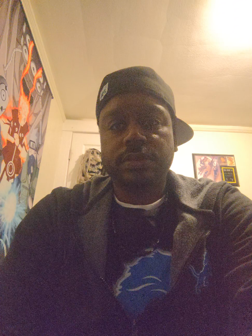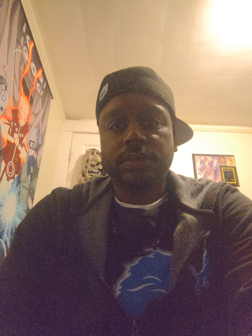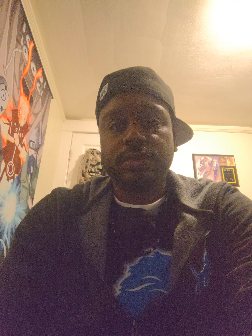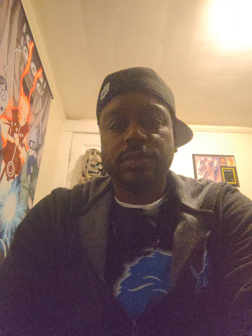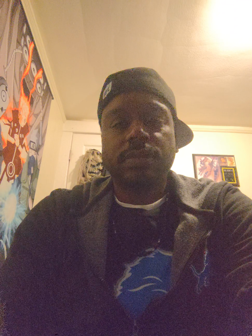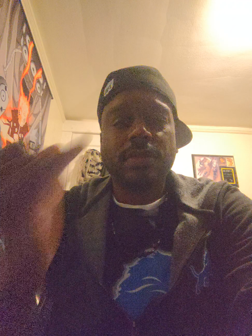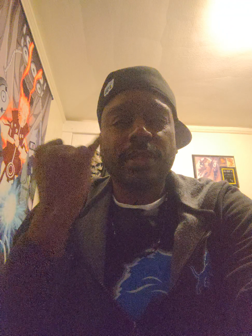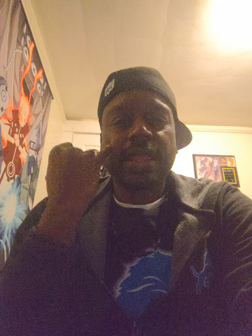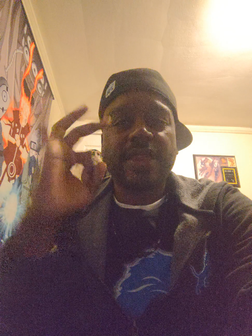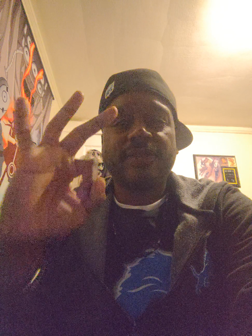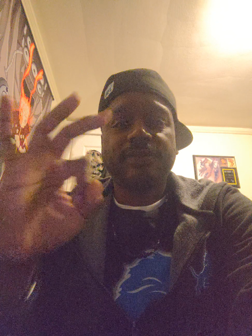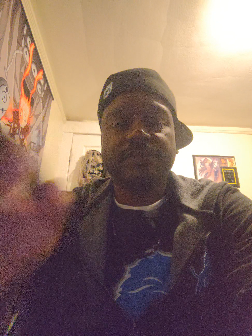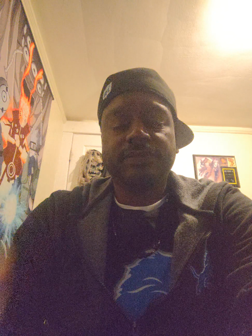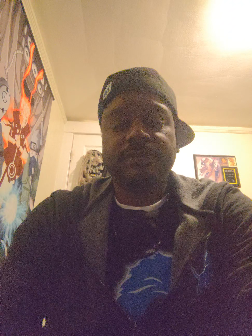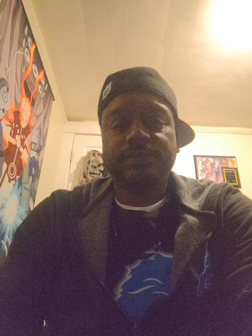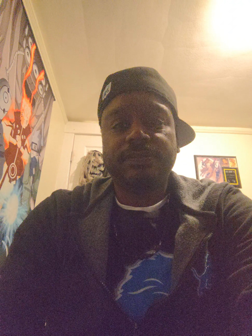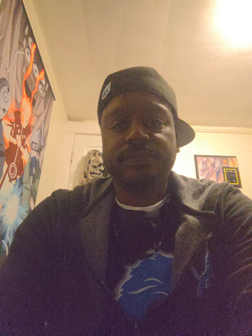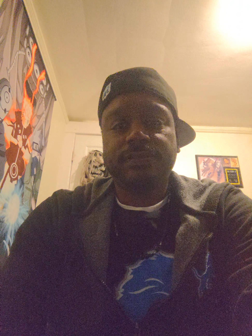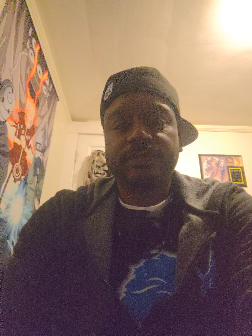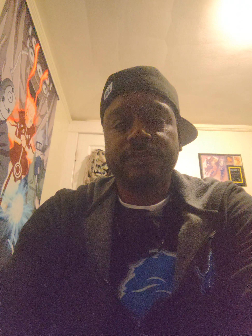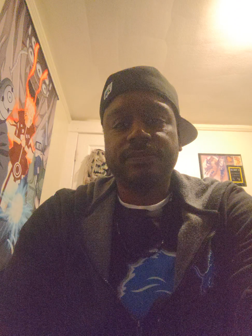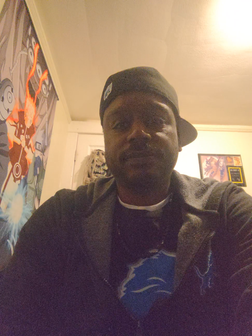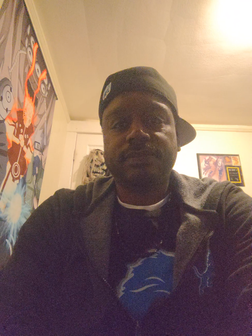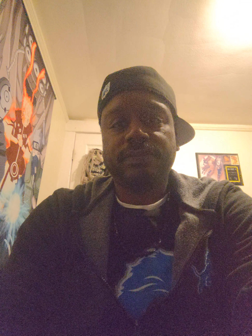if